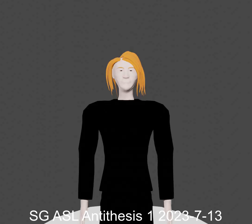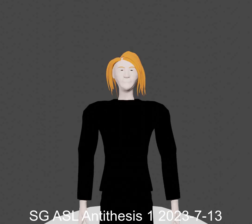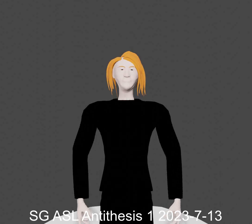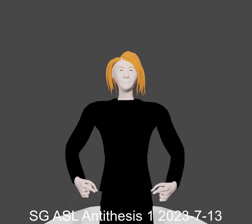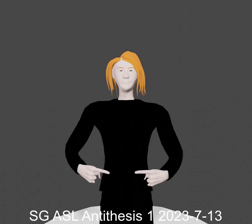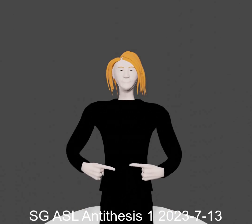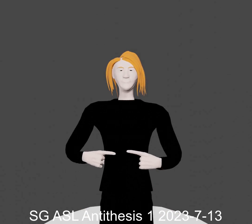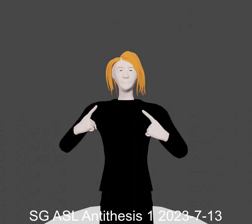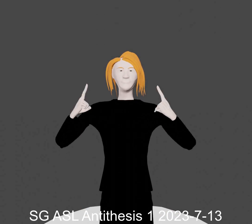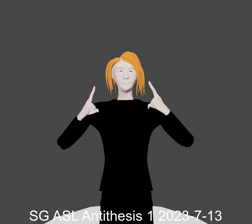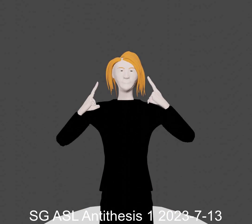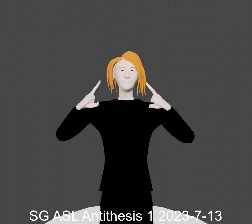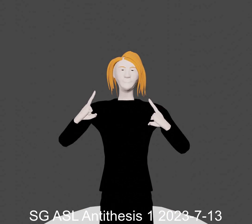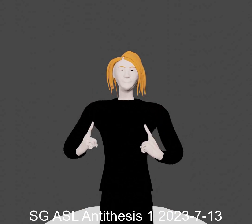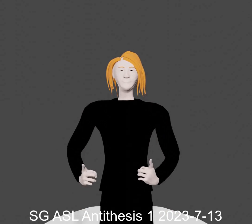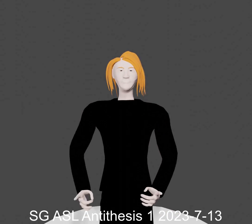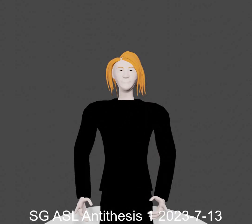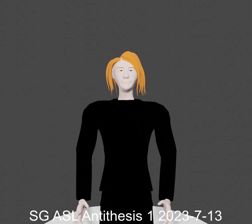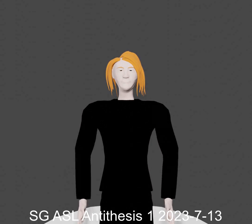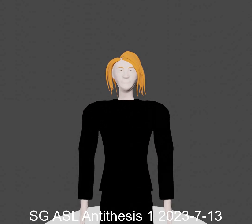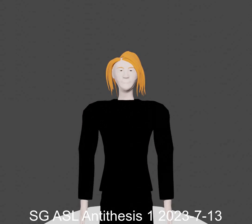Antithesis